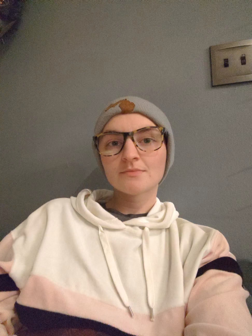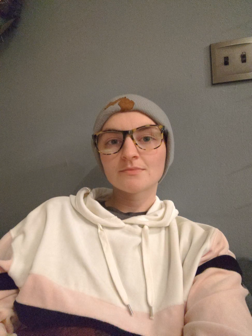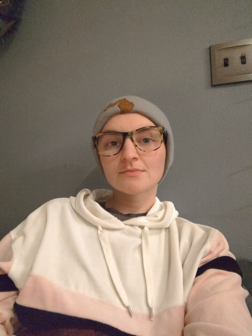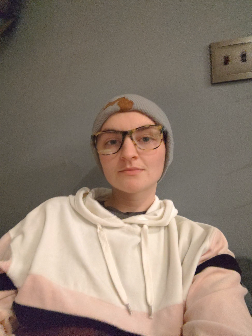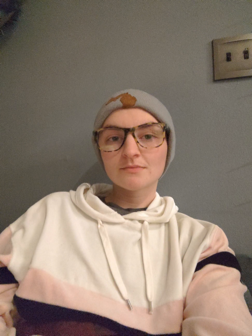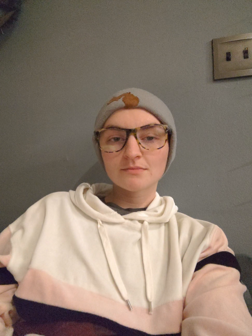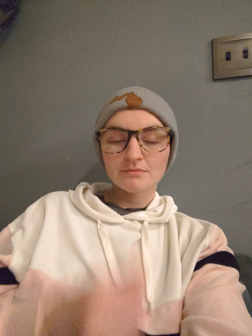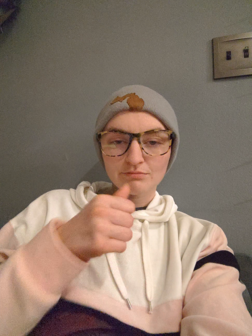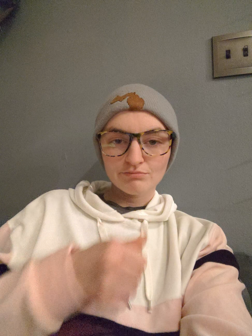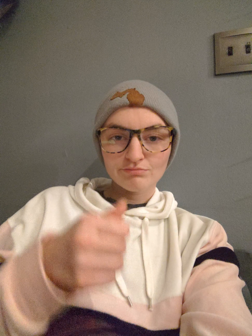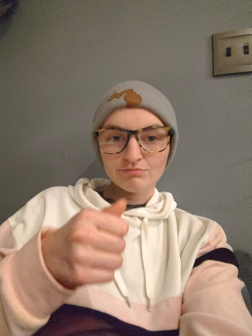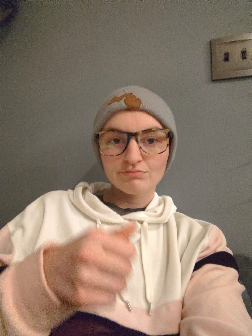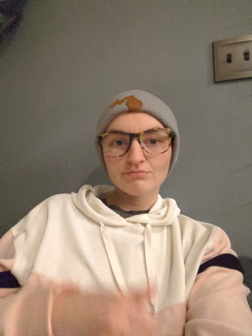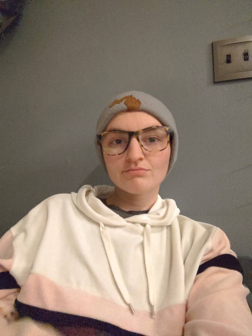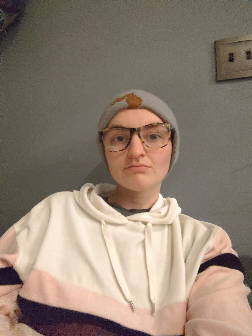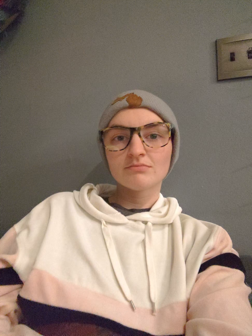hide